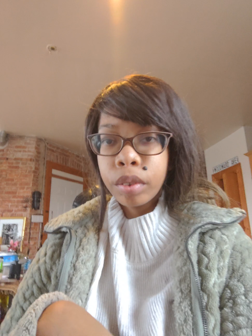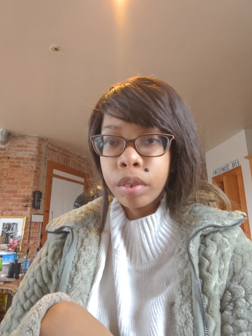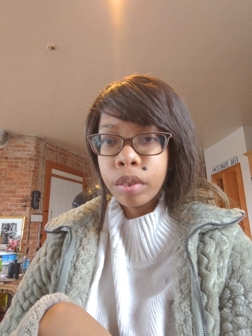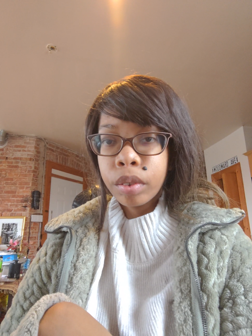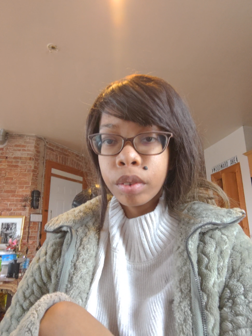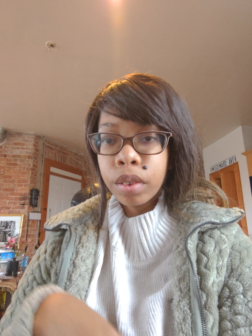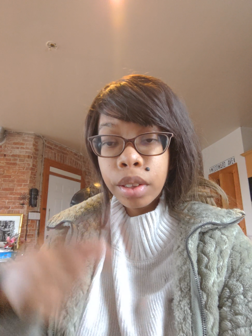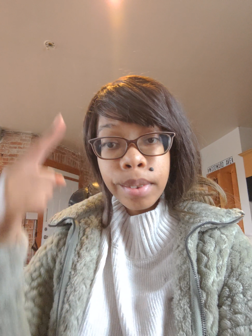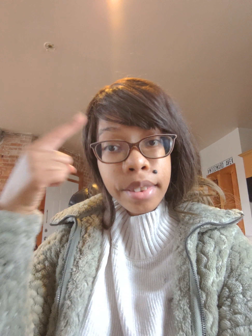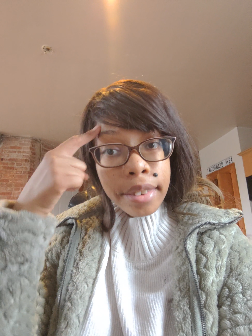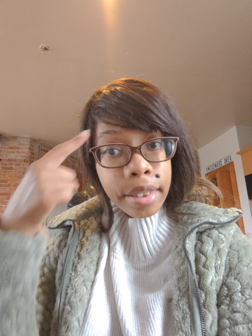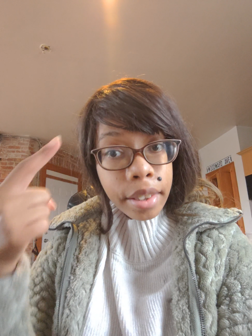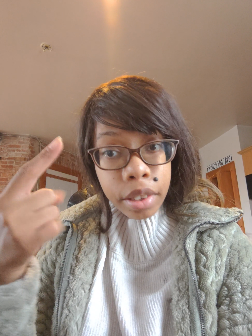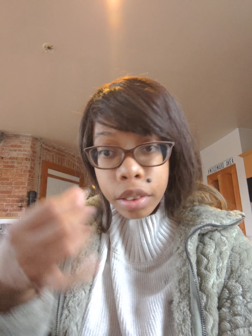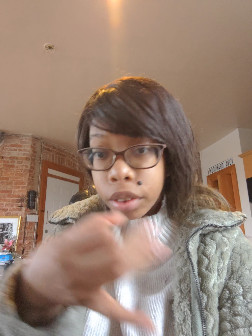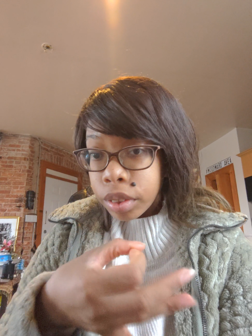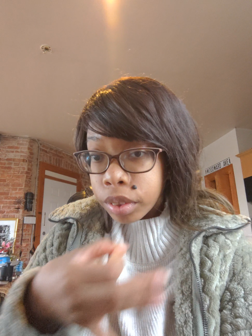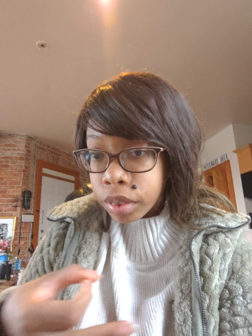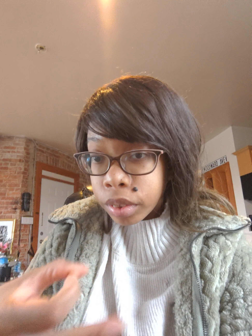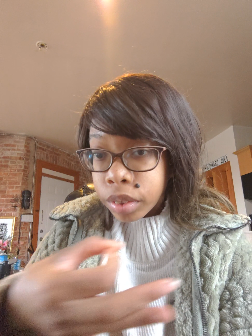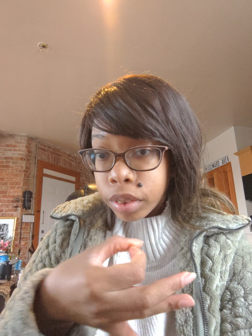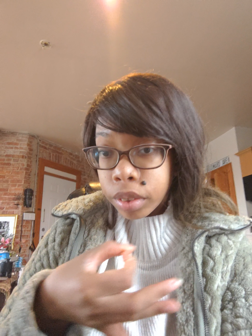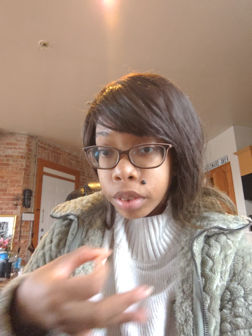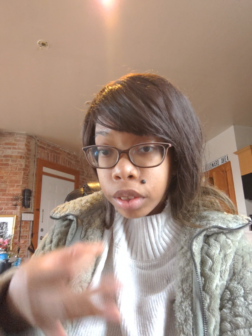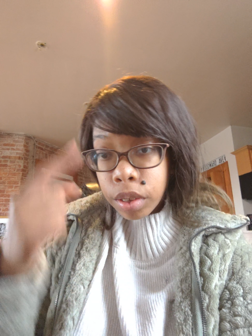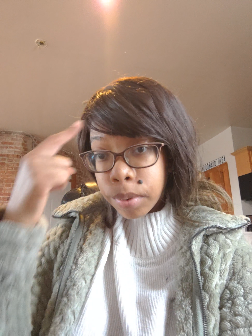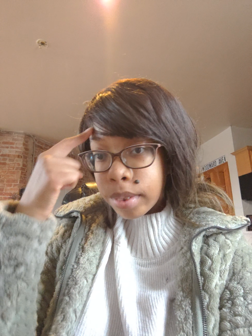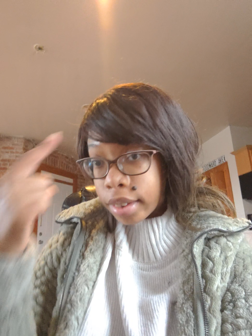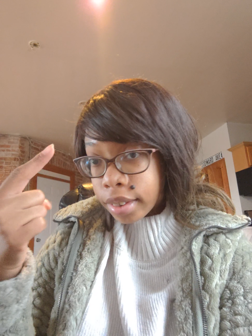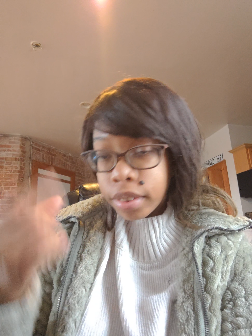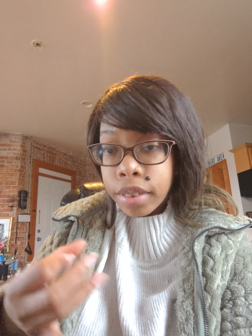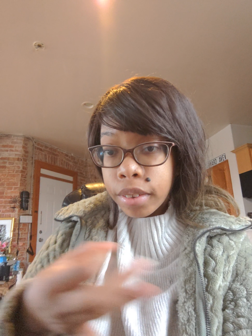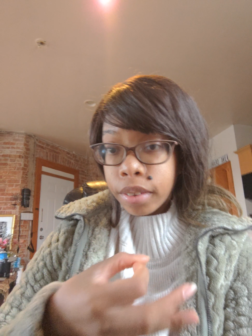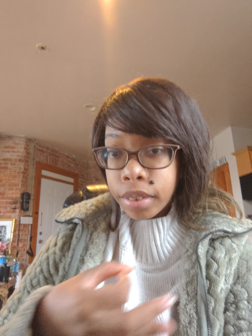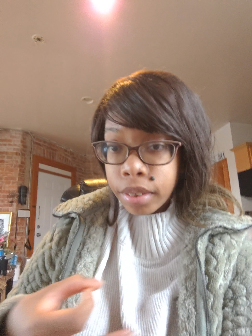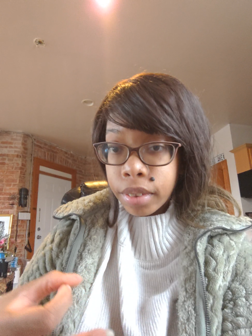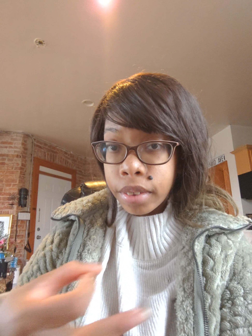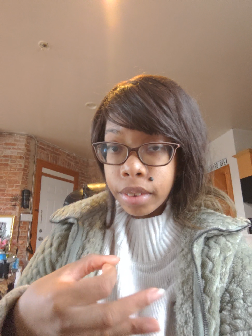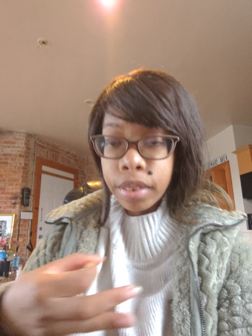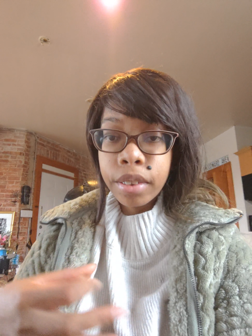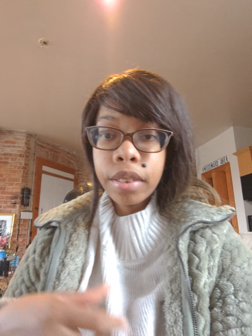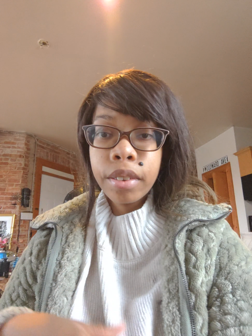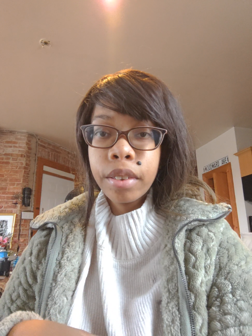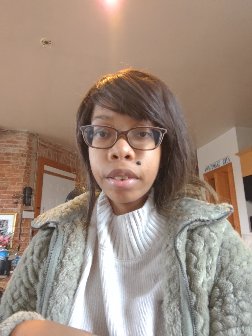penny